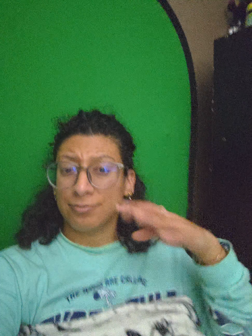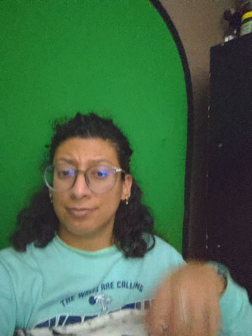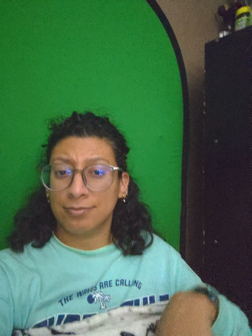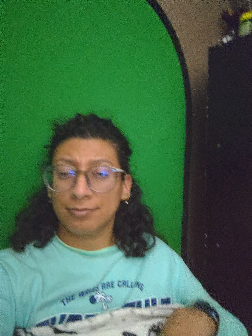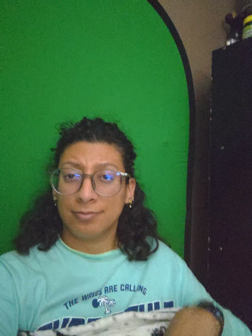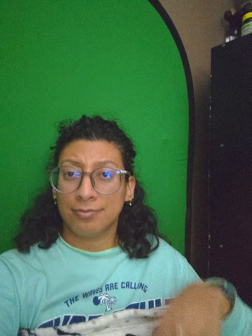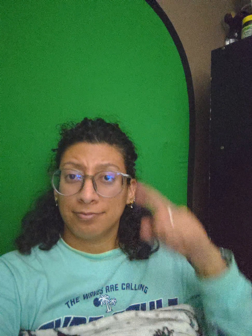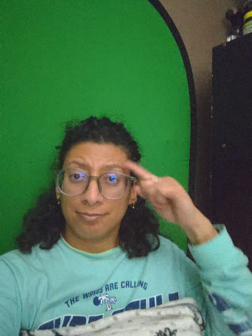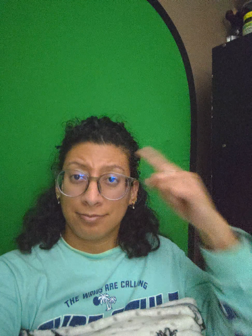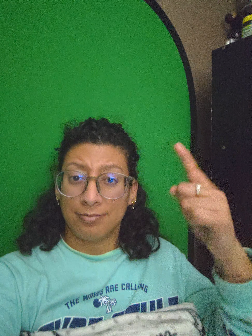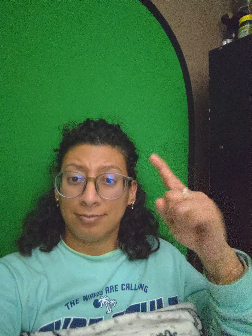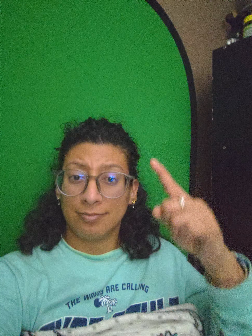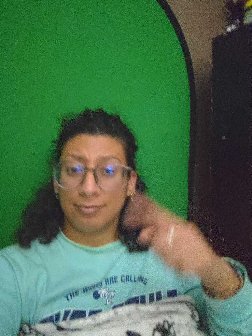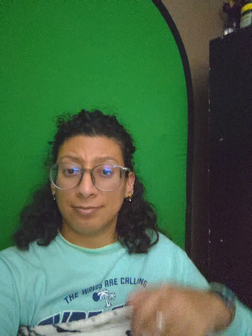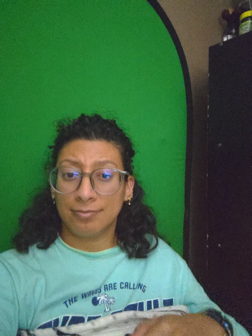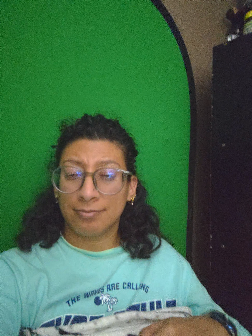penny